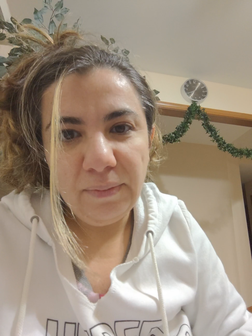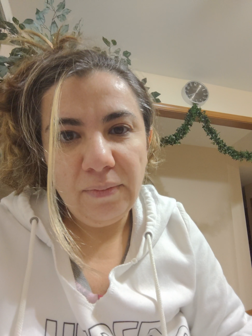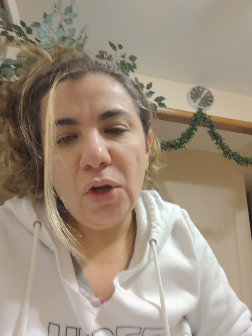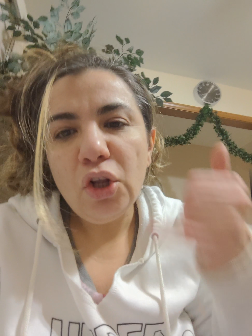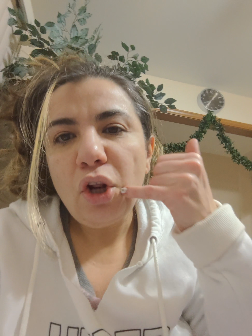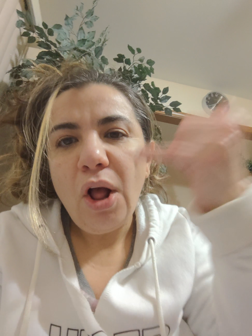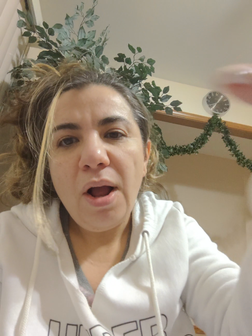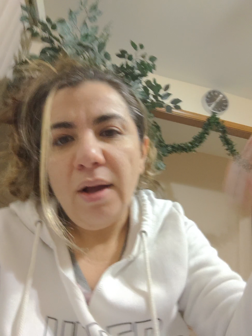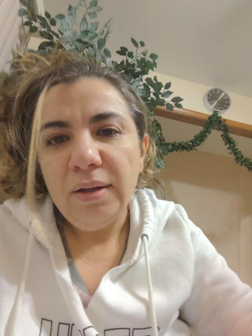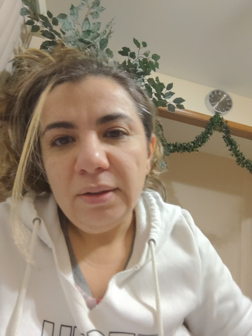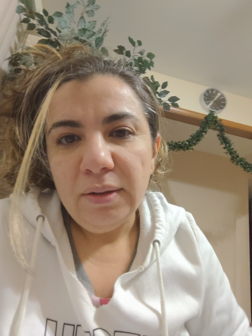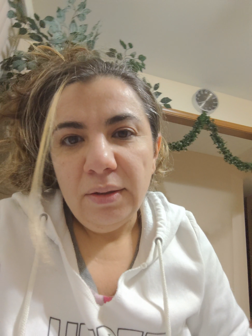call on the phone